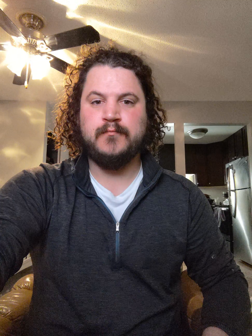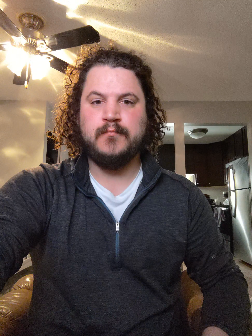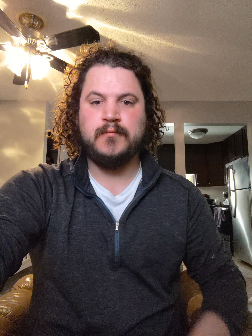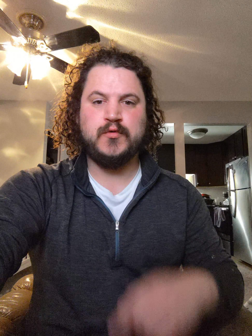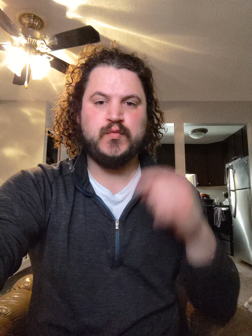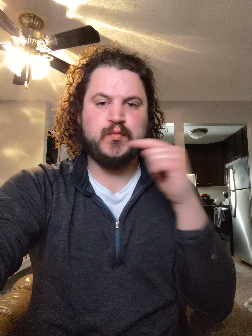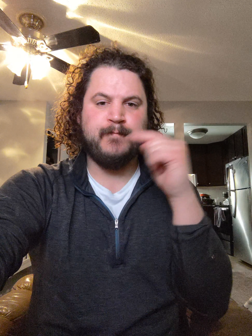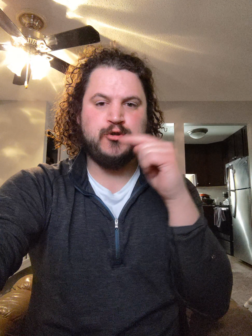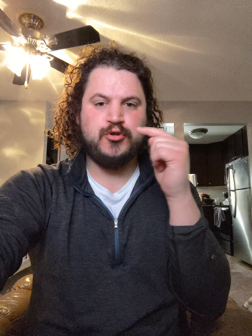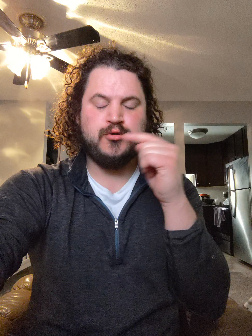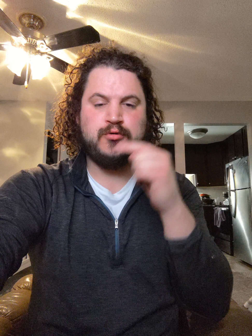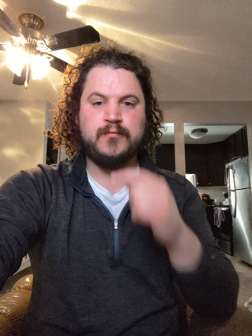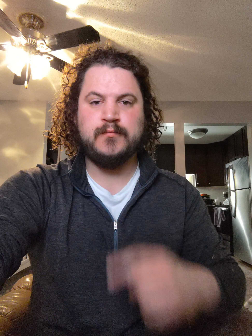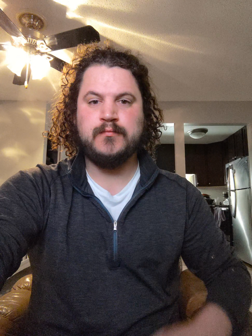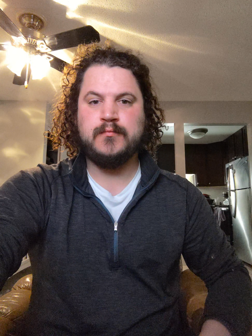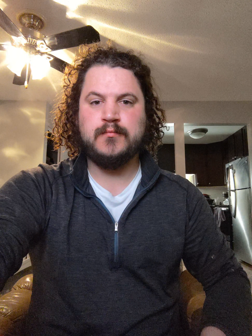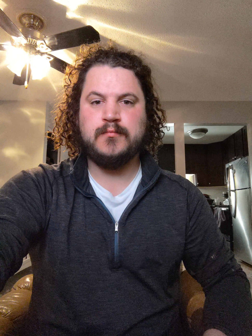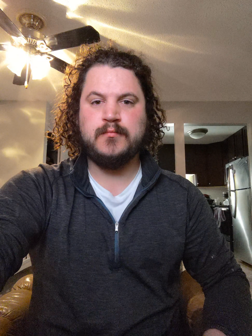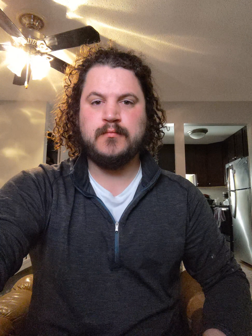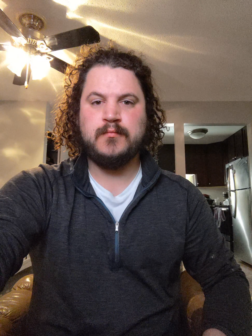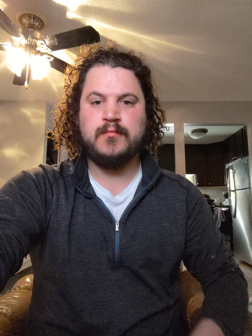toothbrush